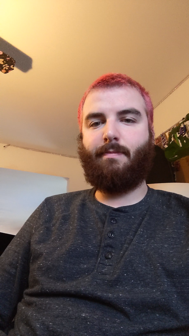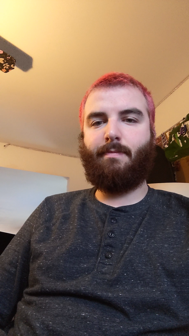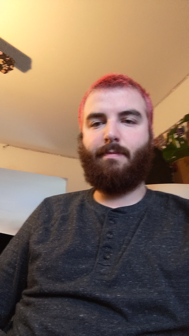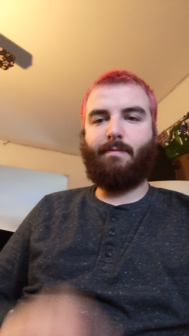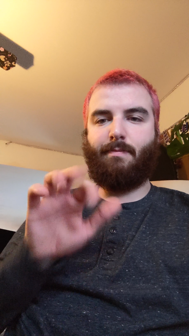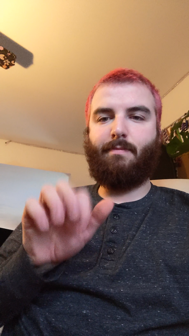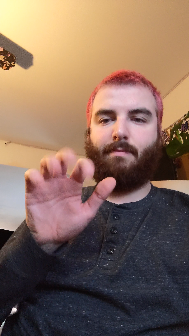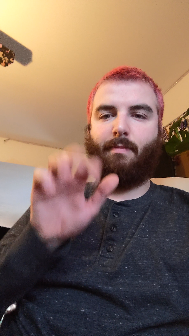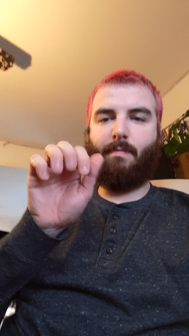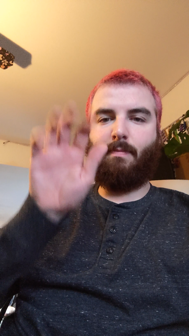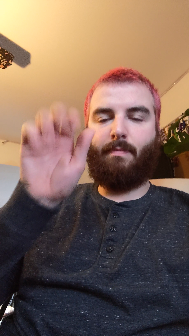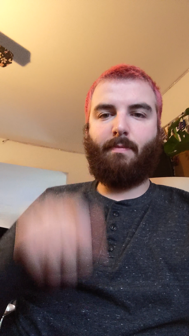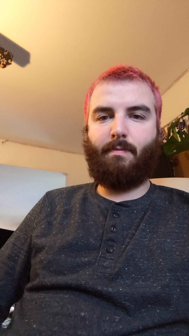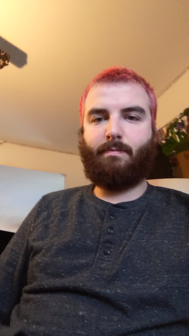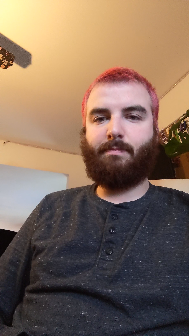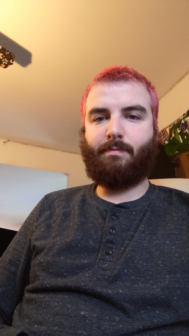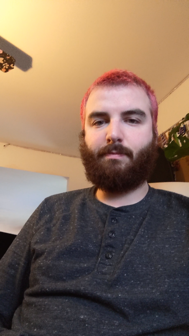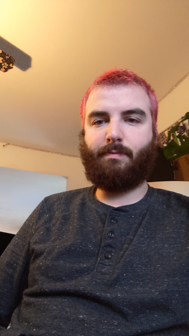ladder